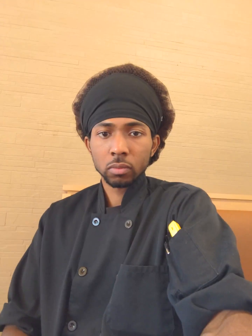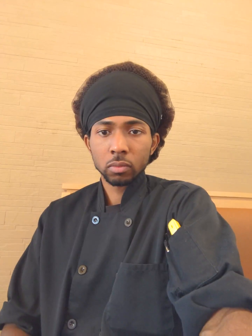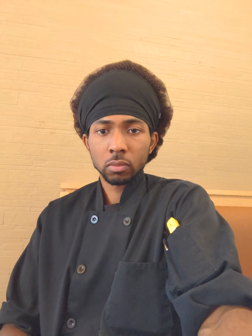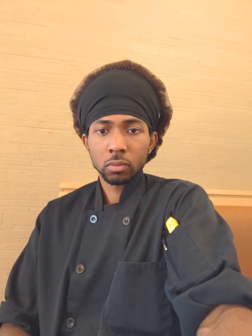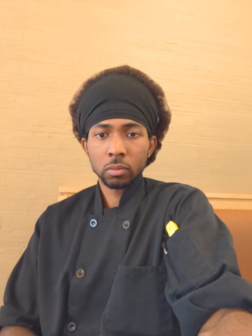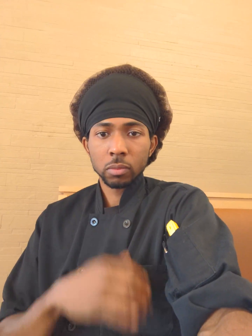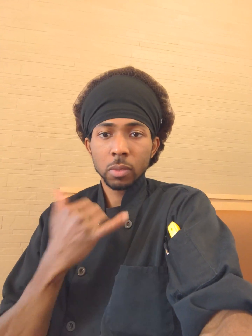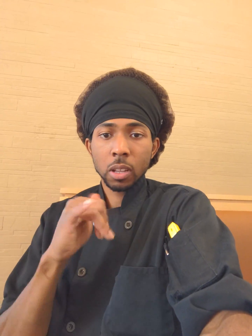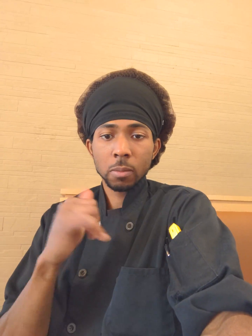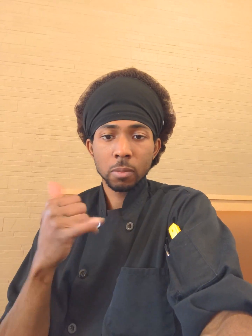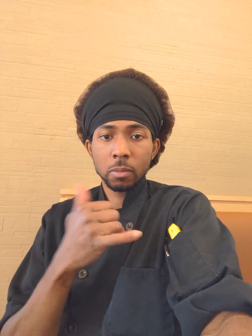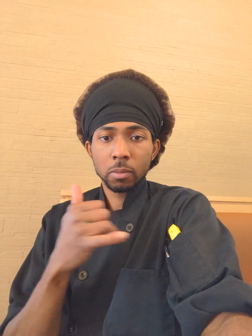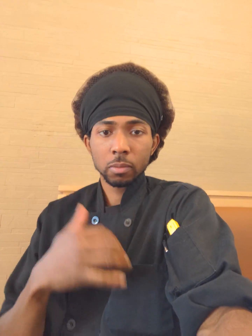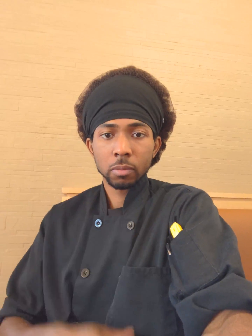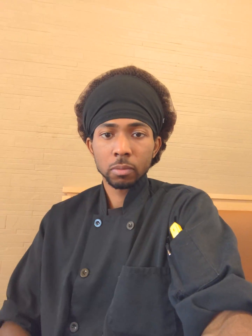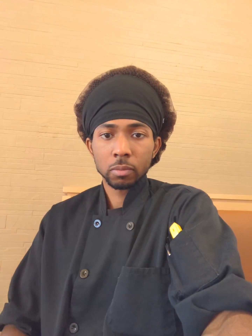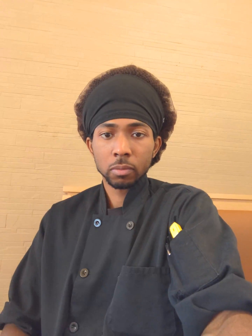play